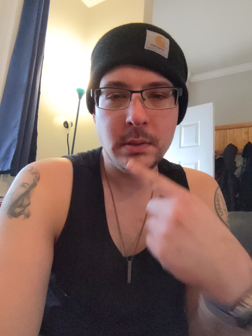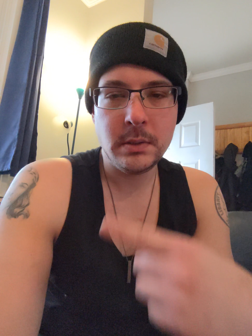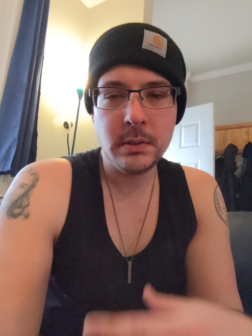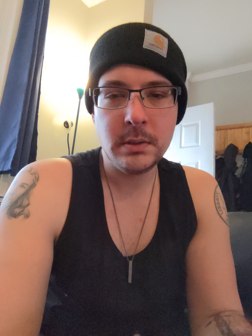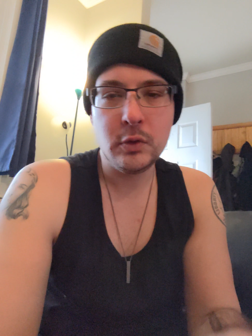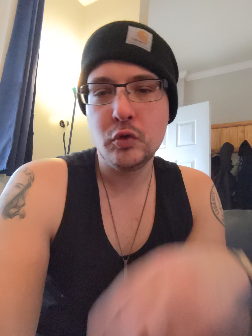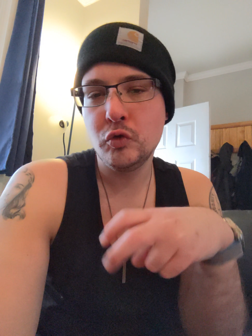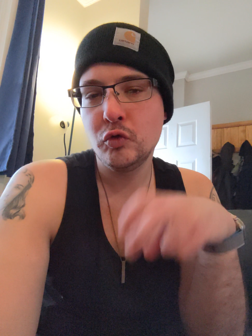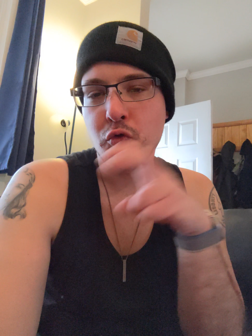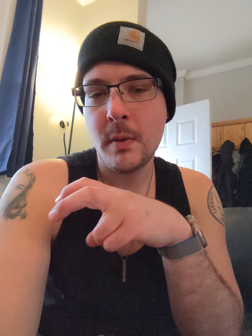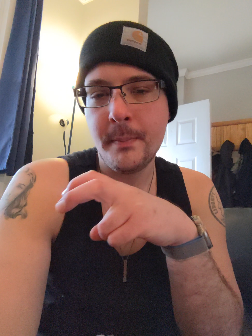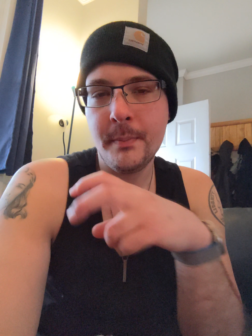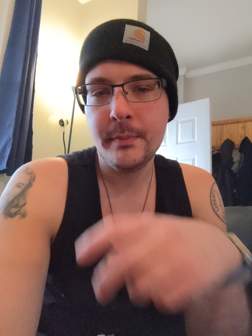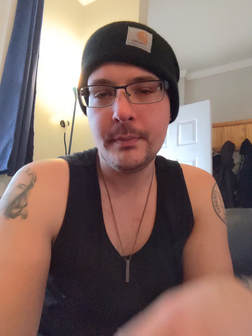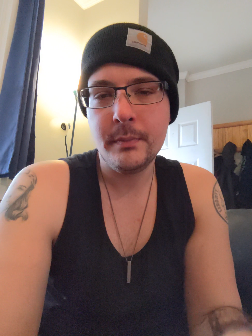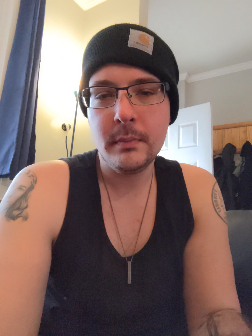jump